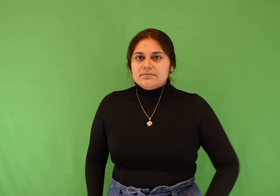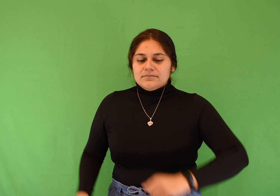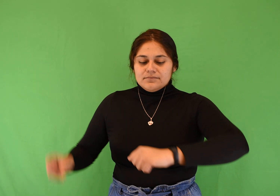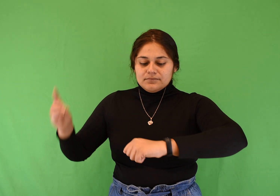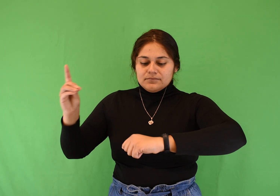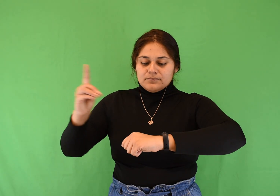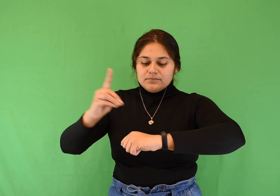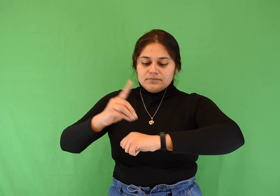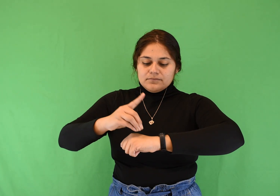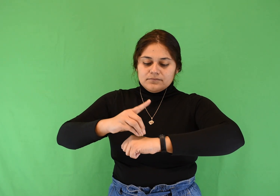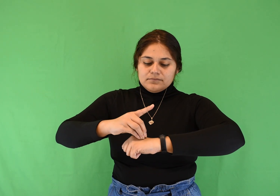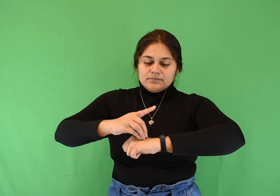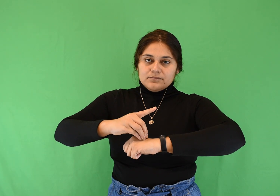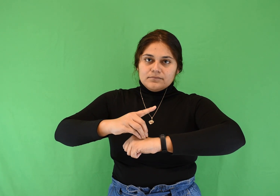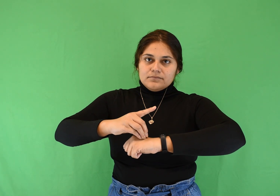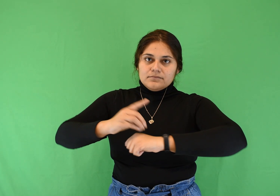día